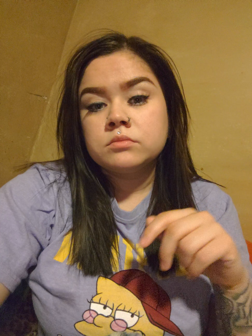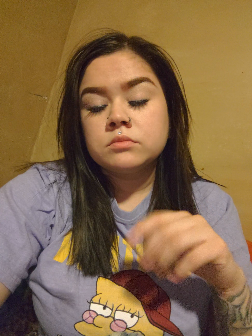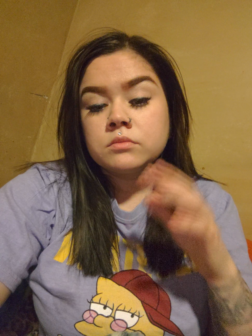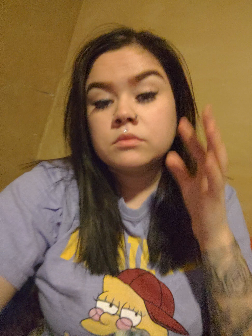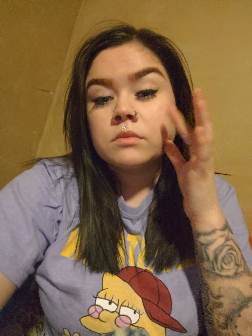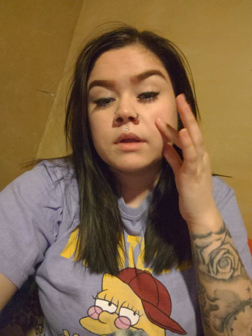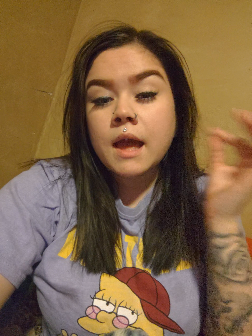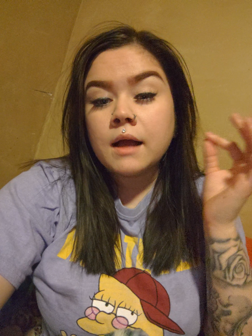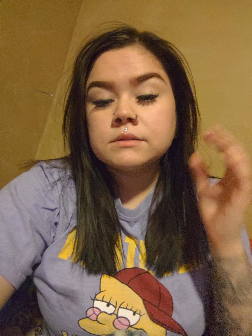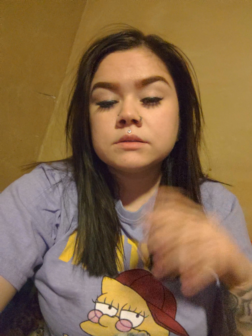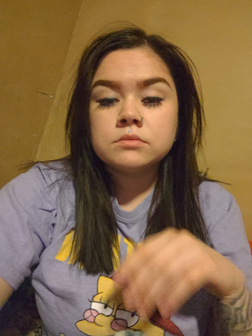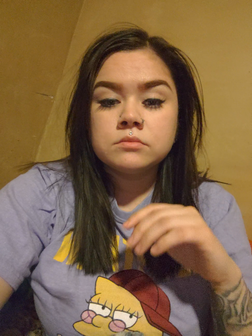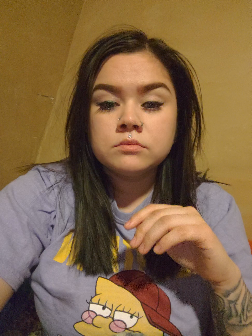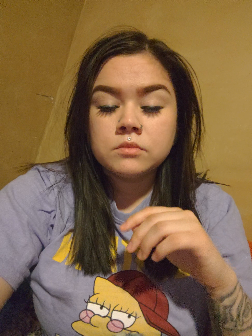cat